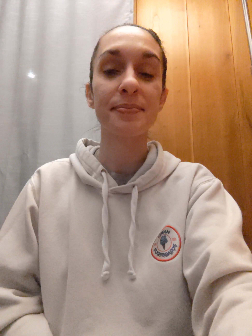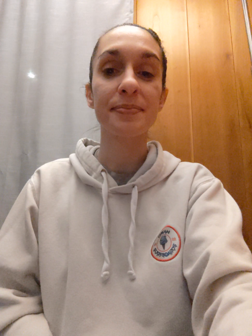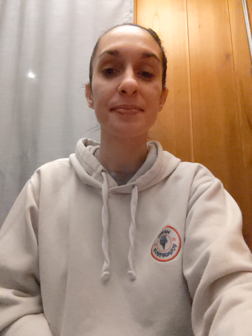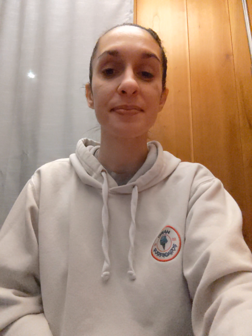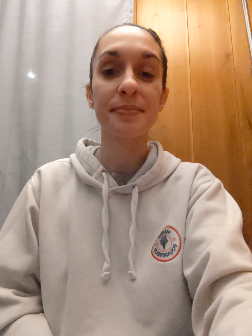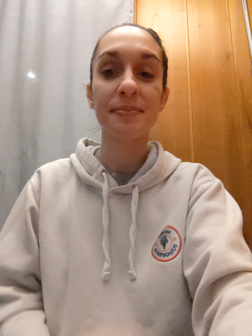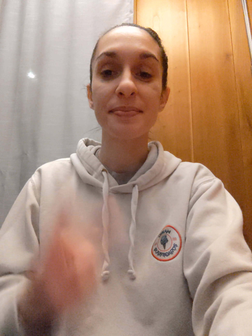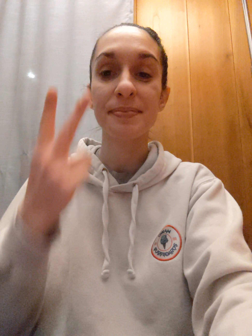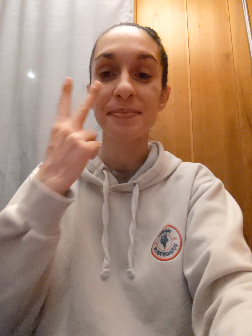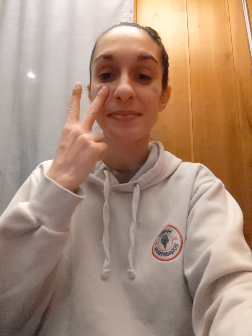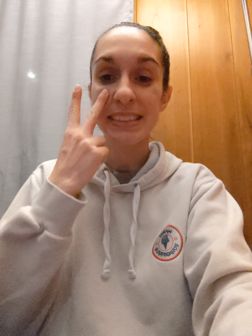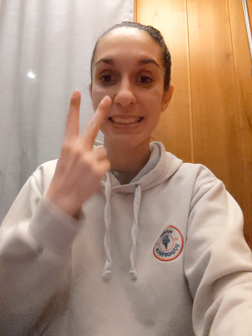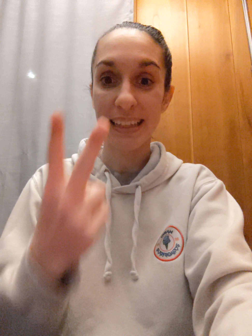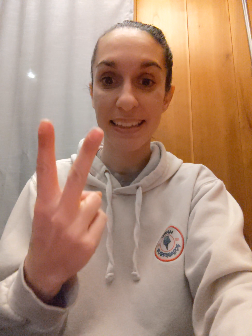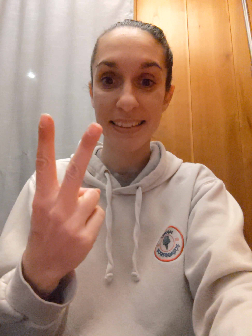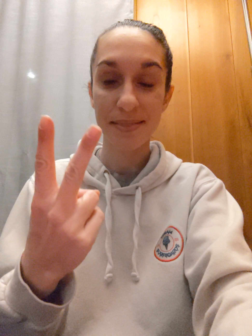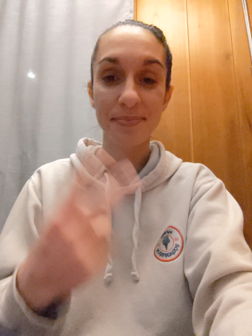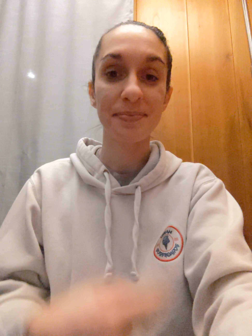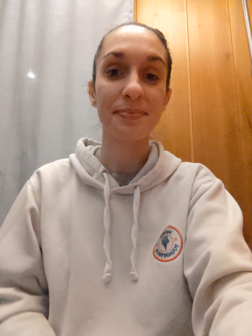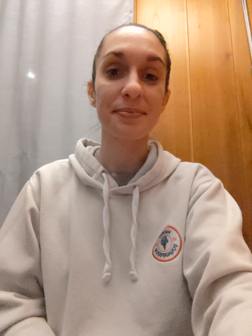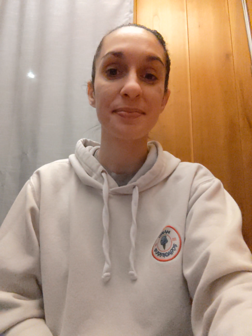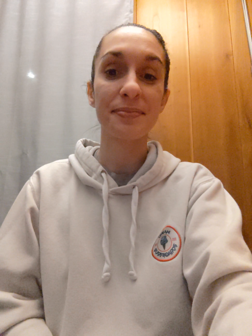see